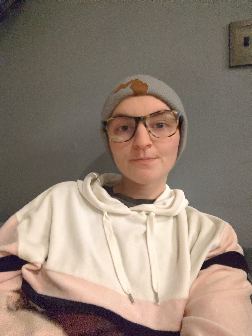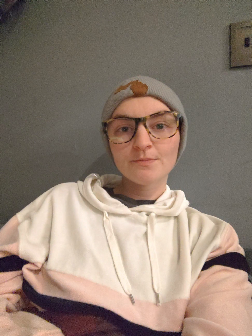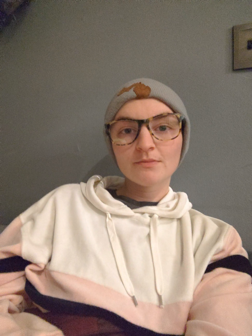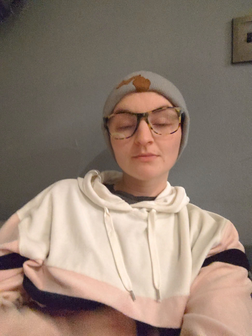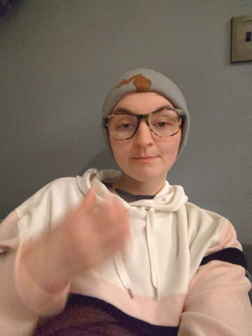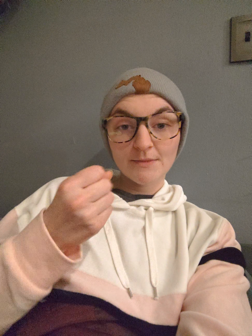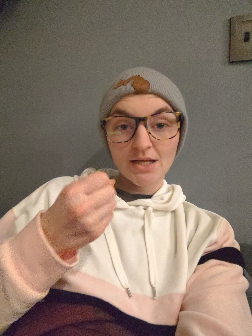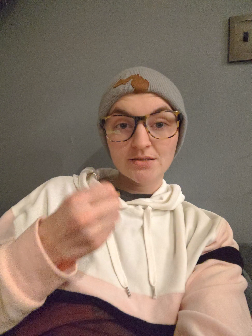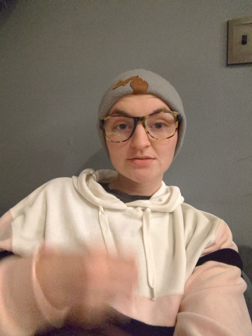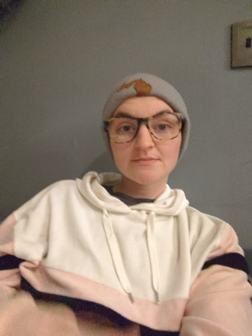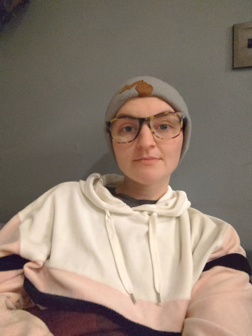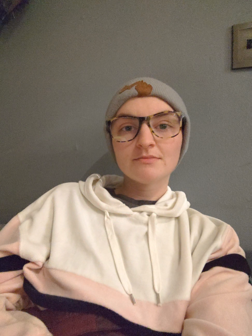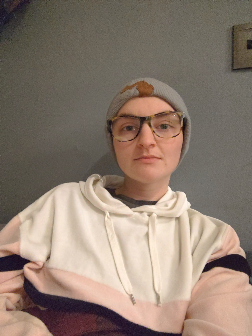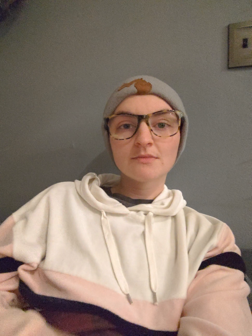milk